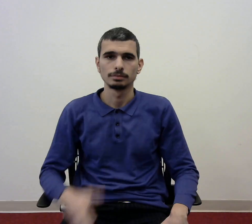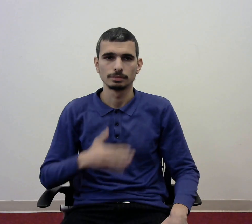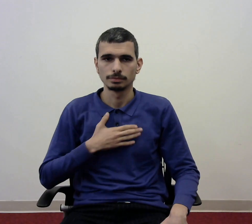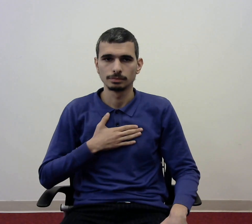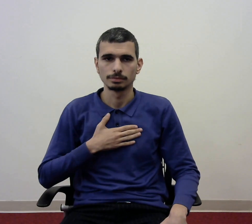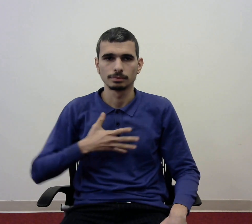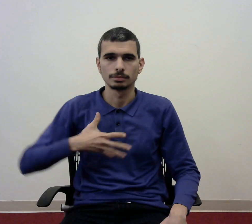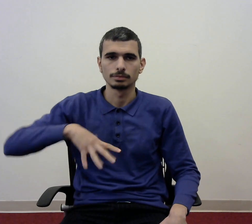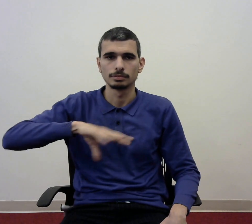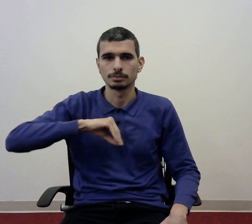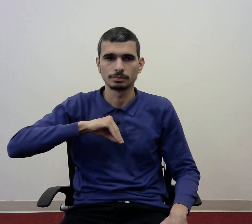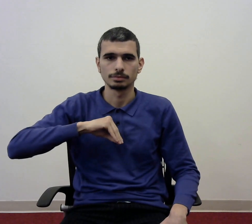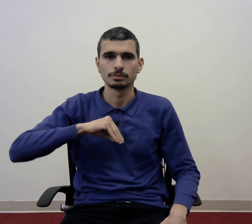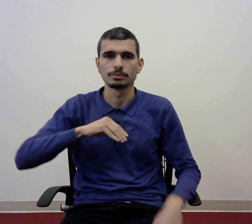biz